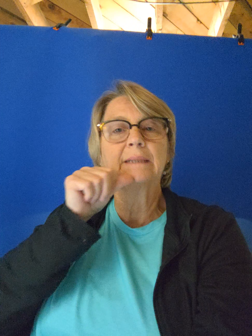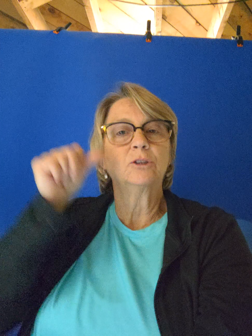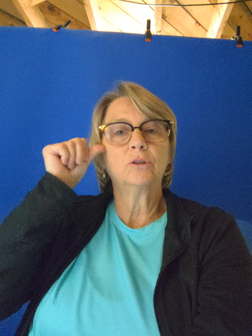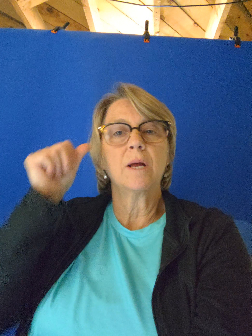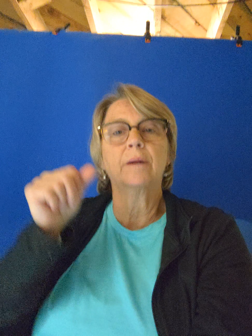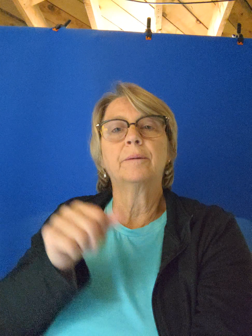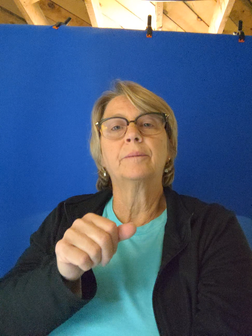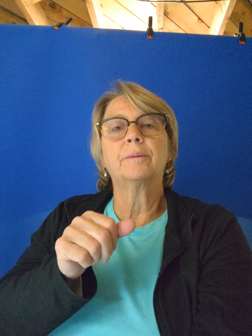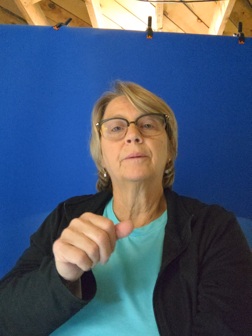yesterday